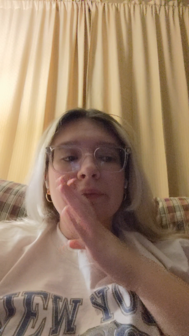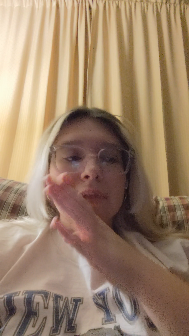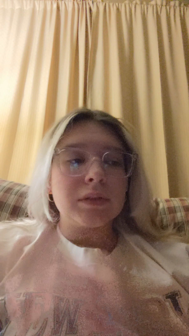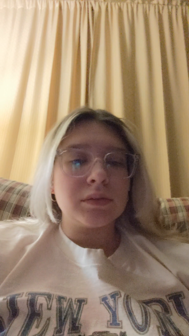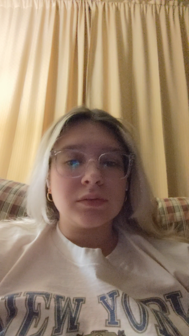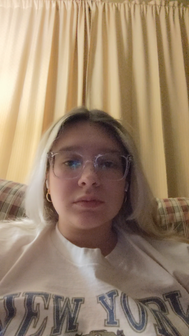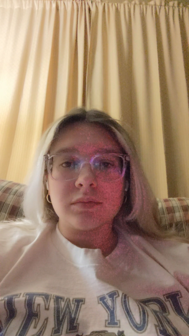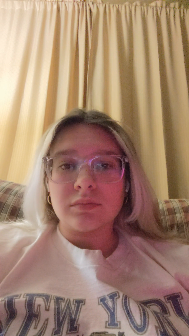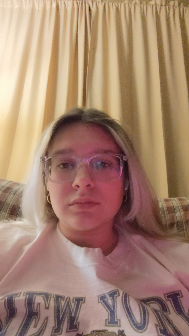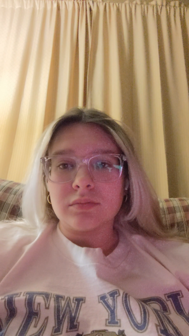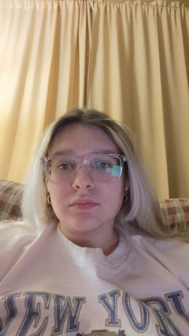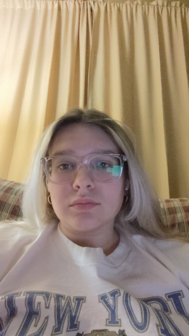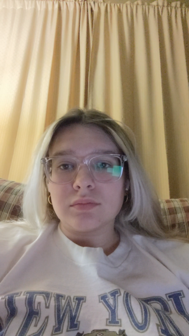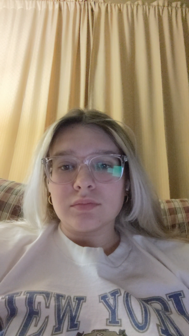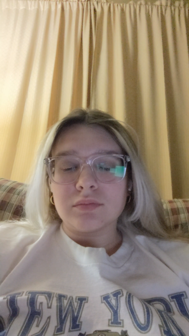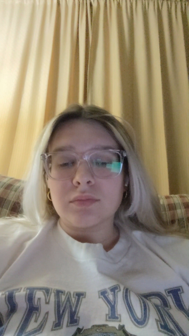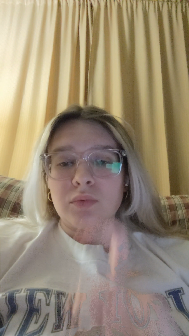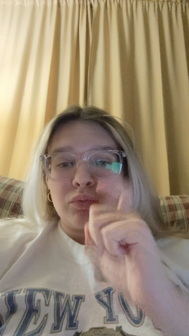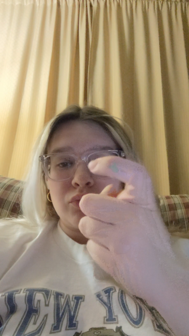present